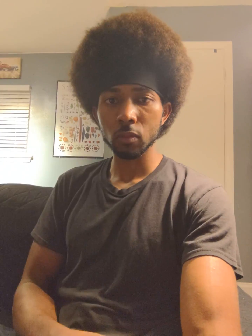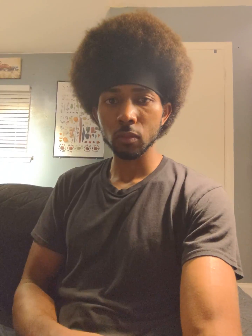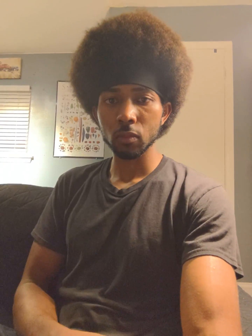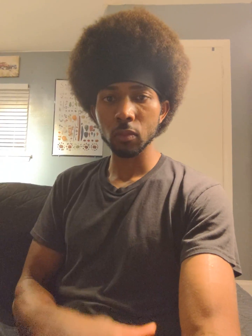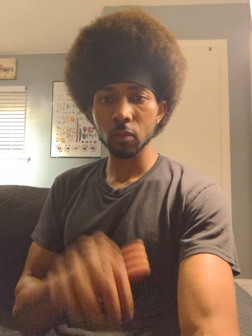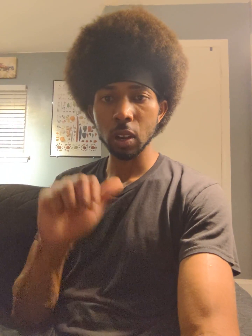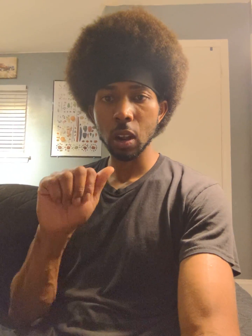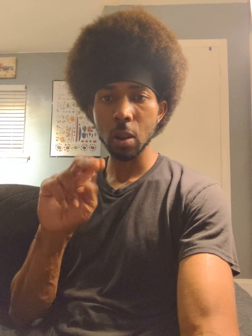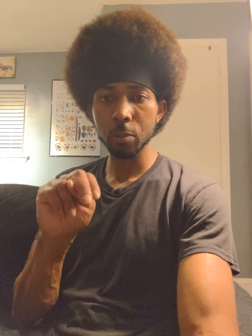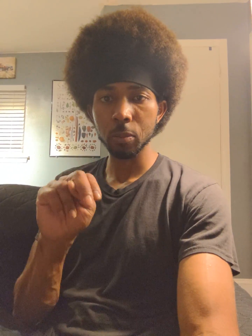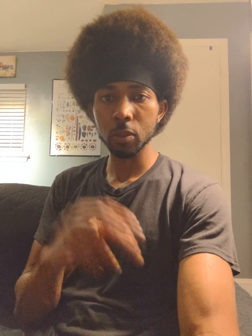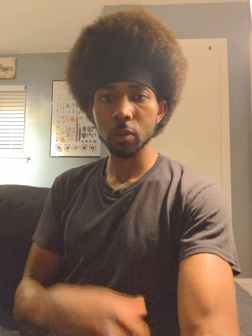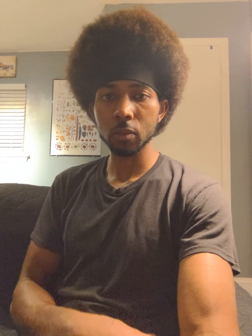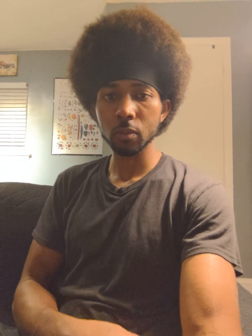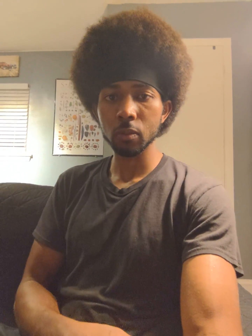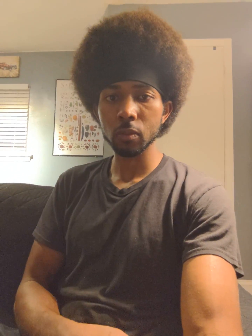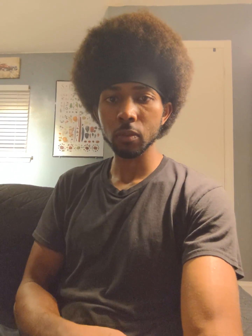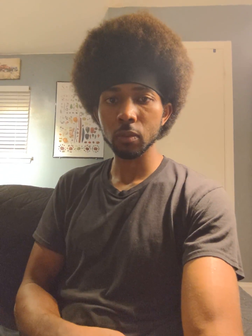an